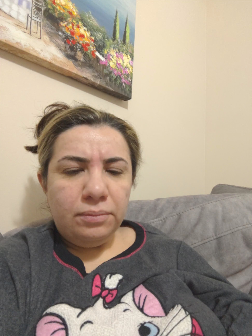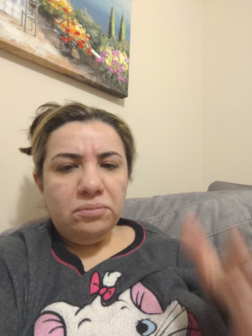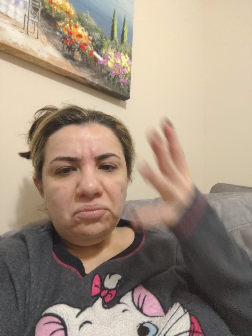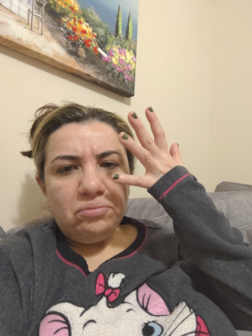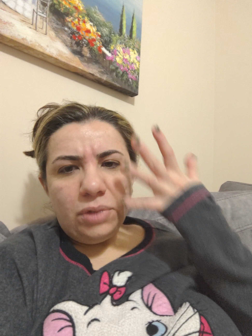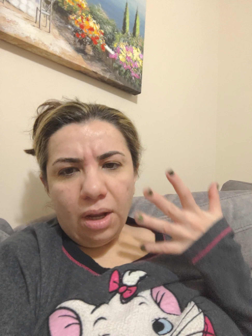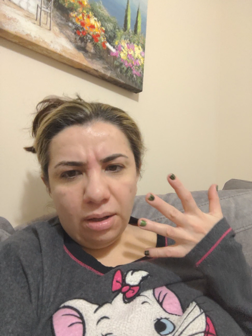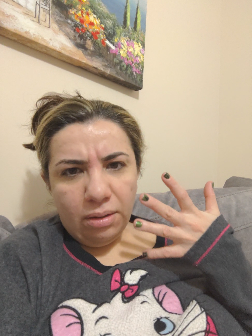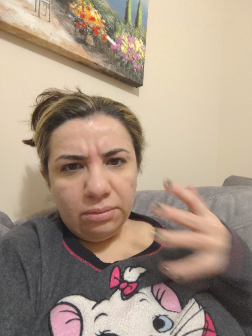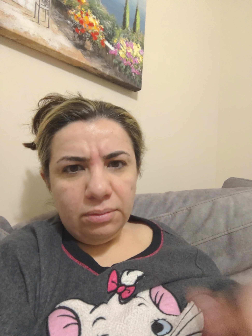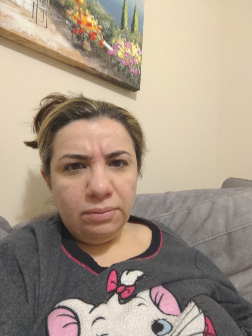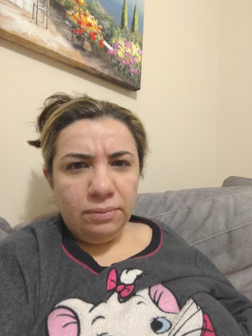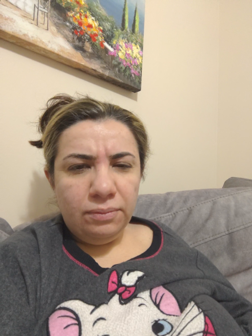sad